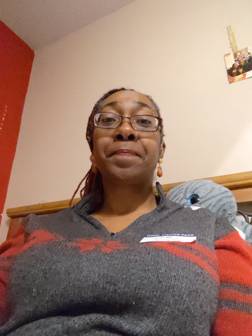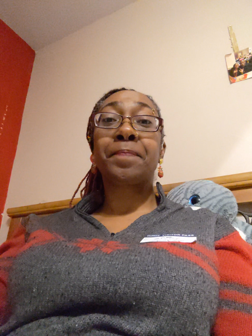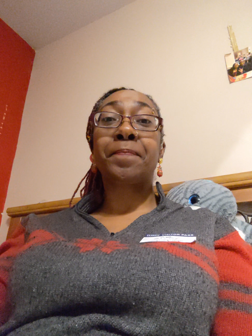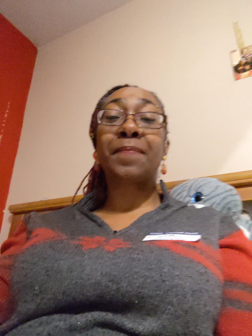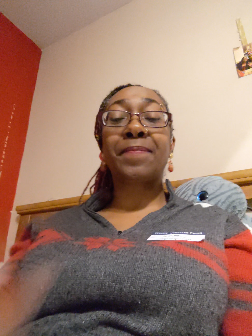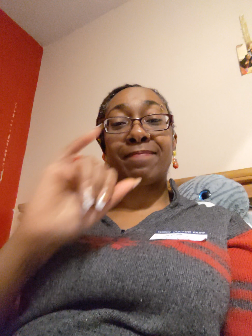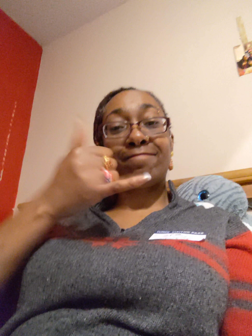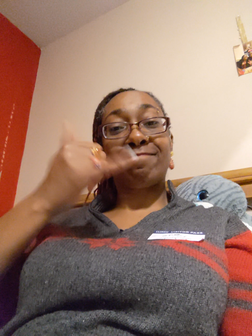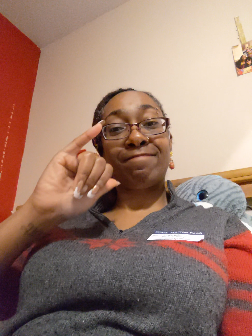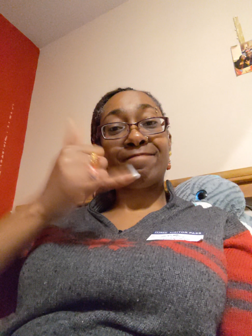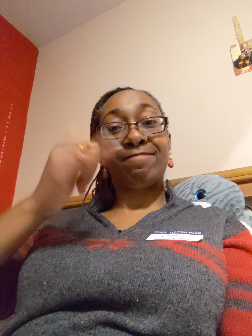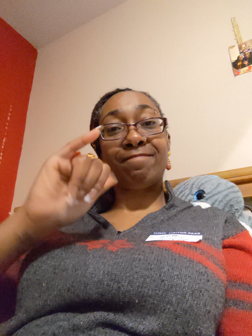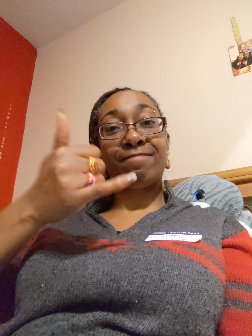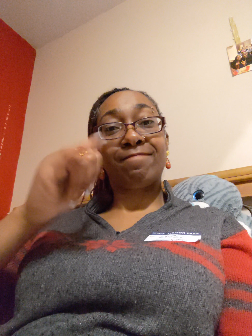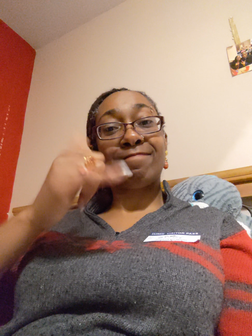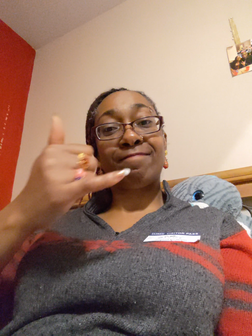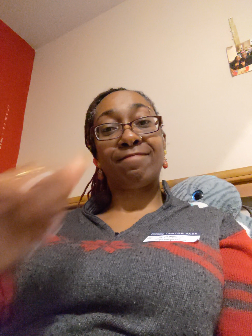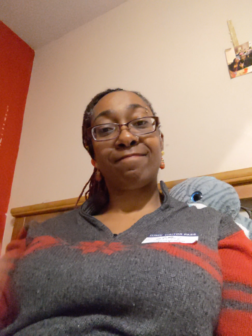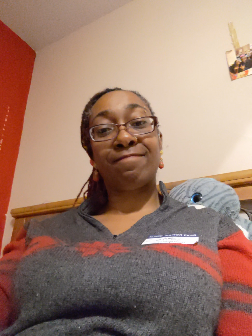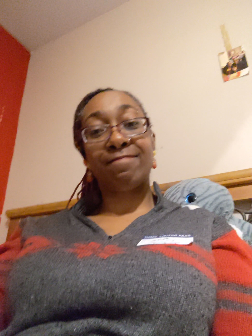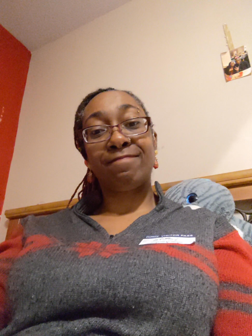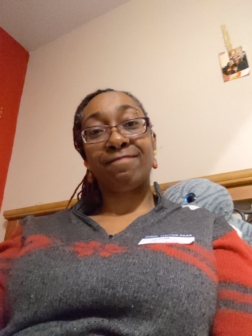yellow